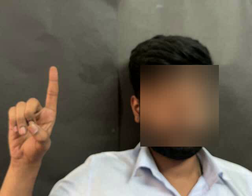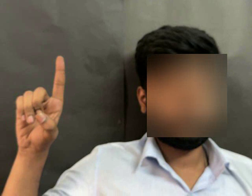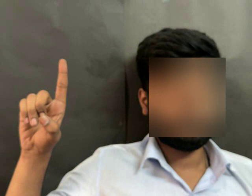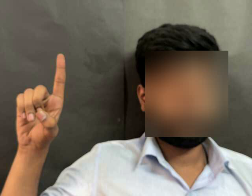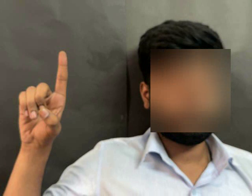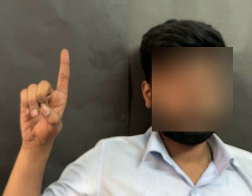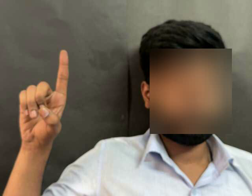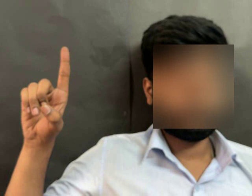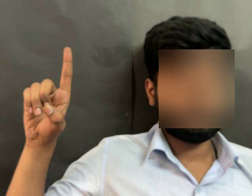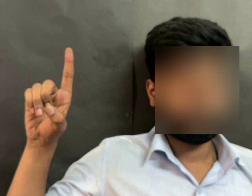D